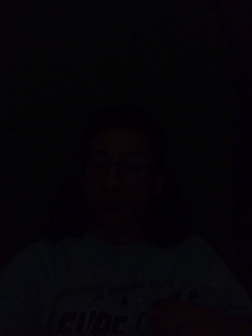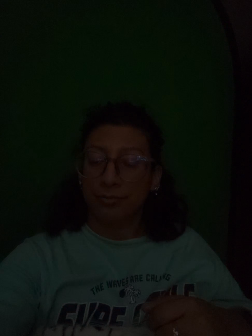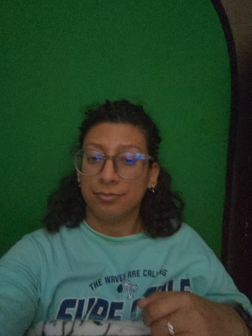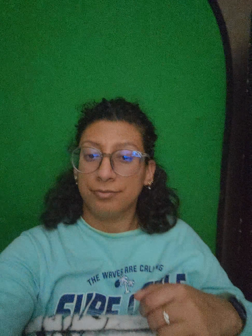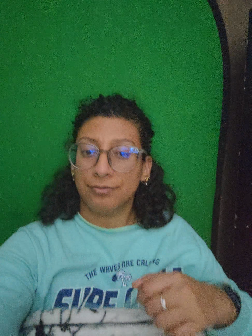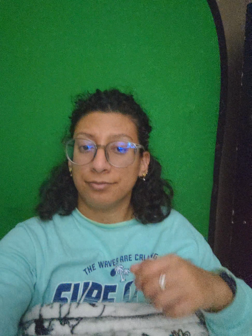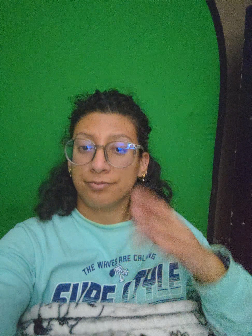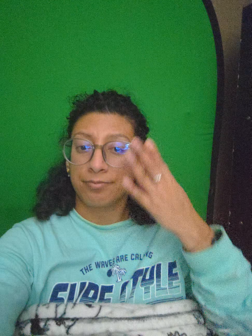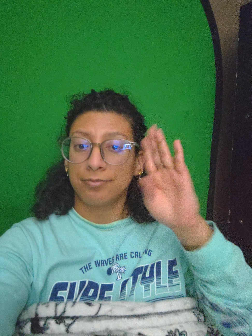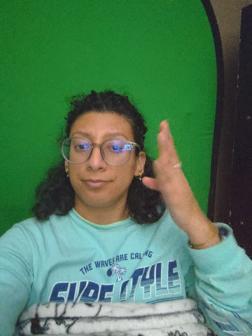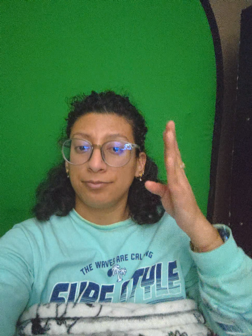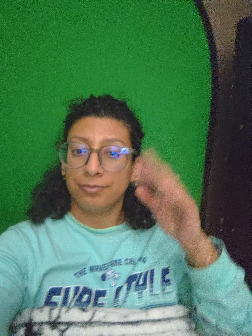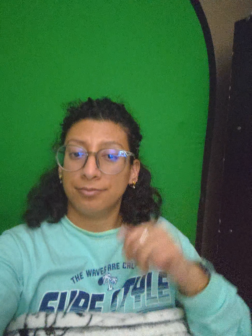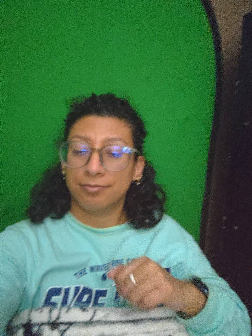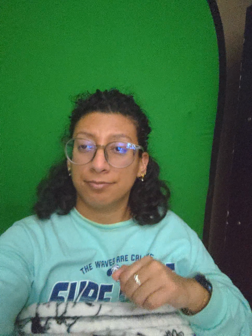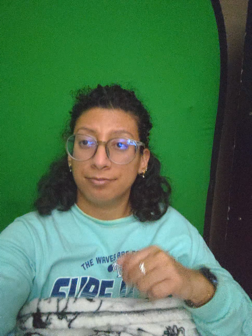blue